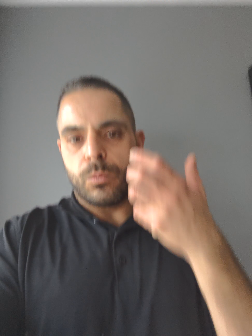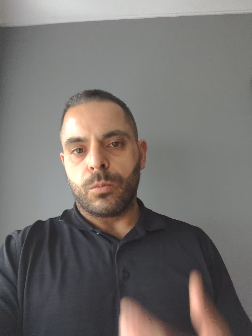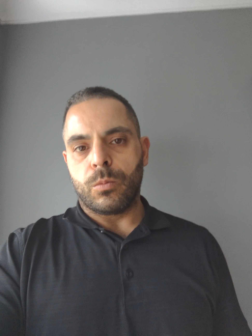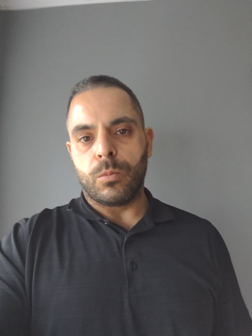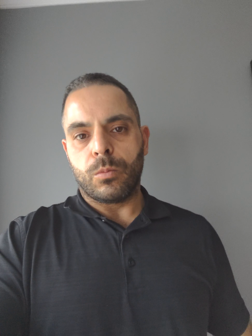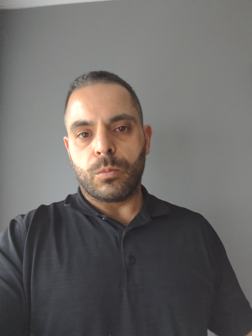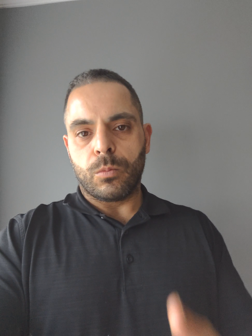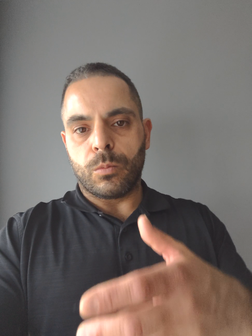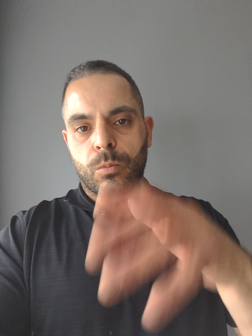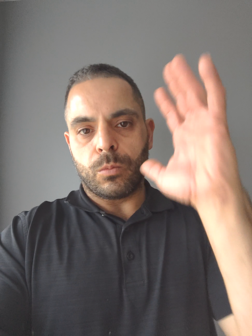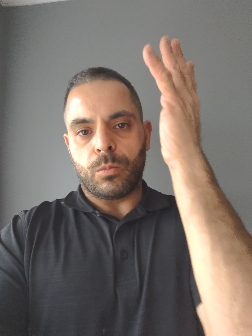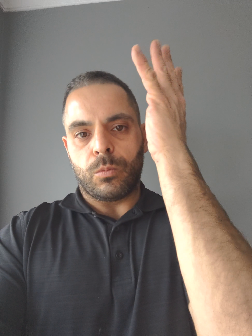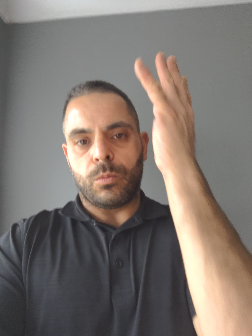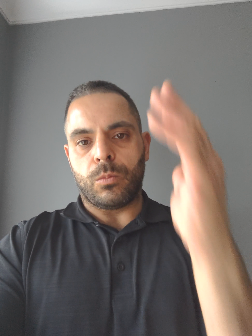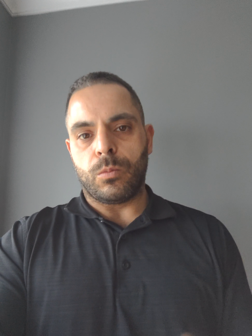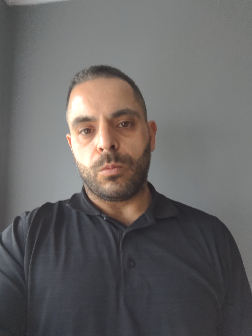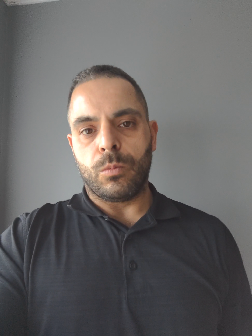tree